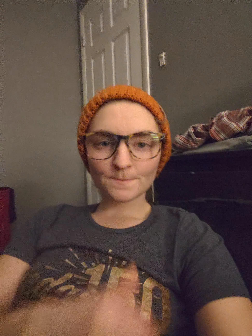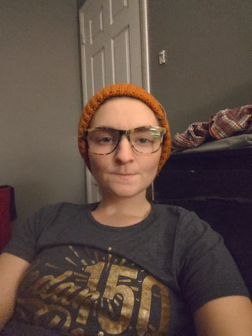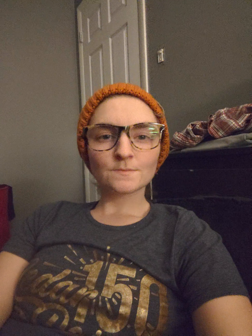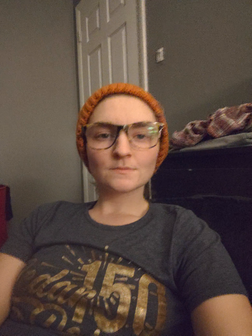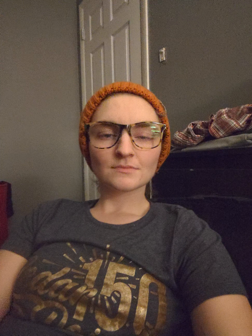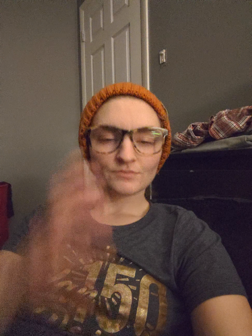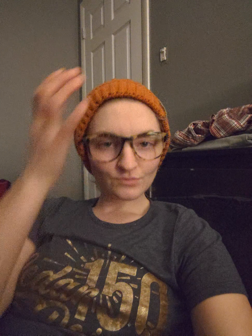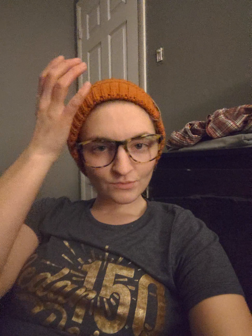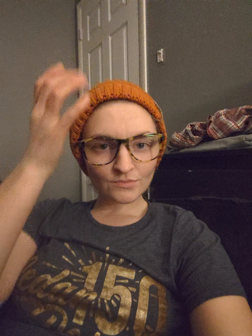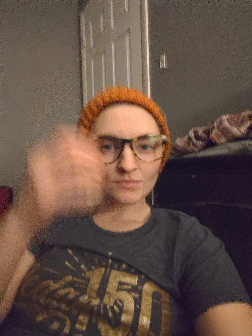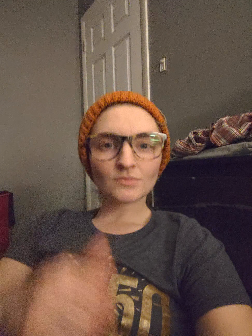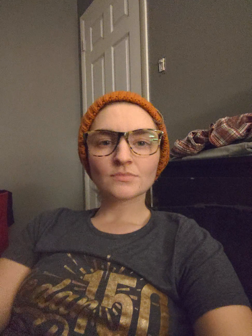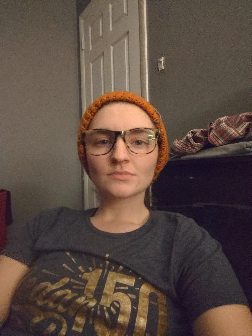garbage